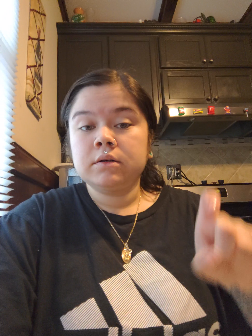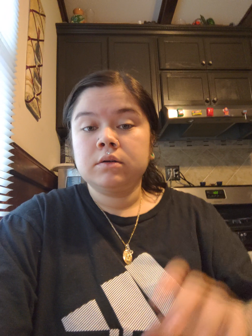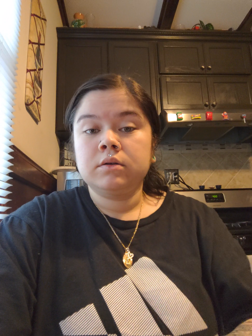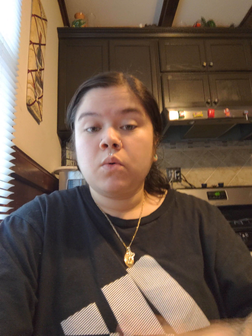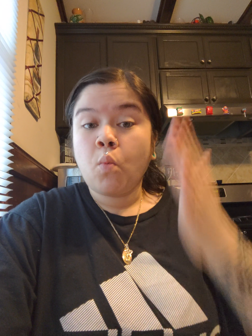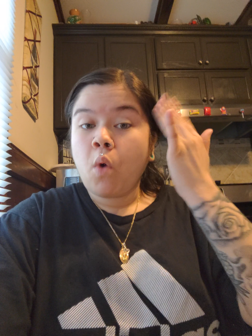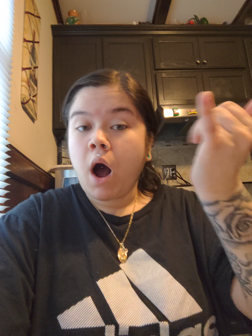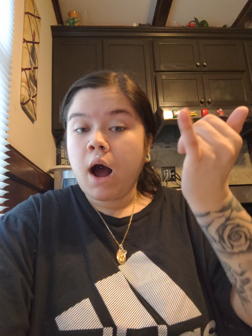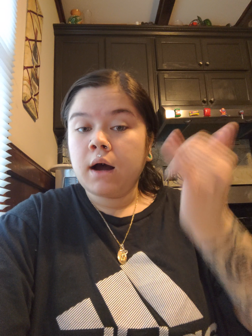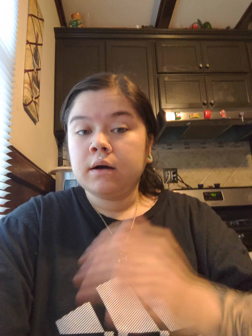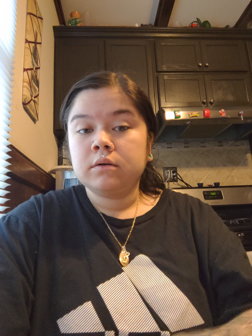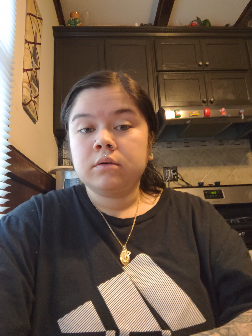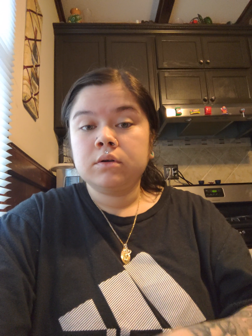why